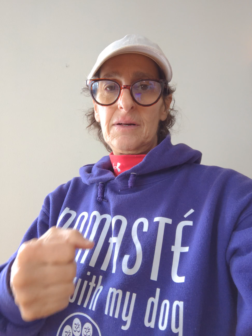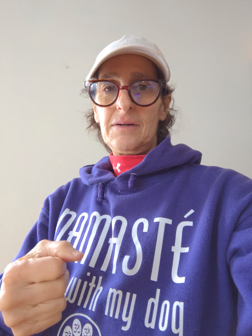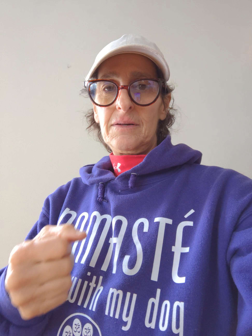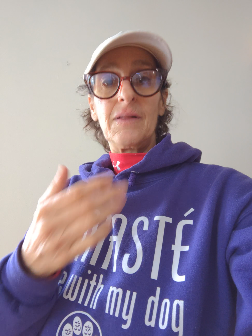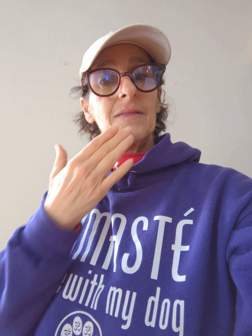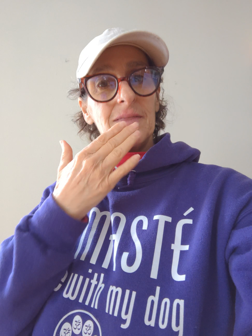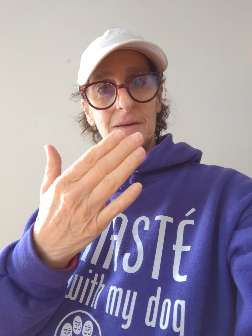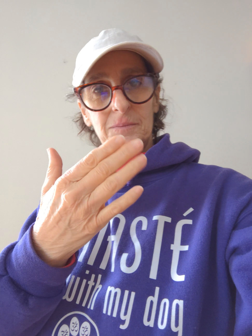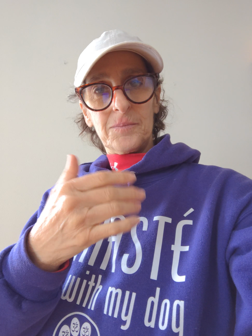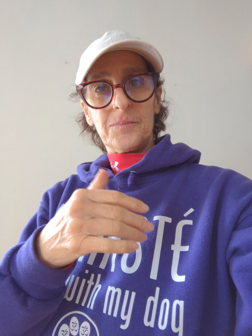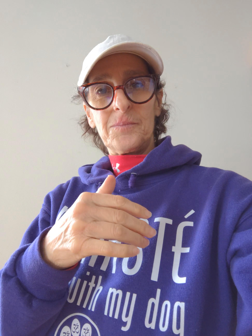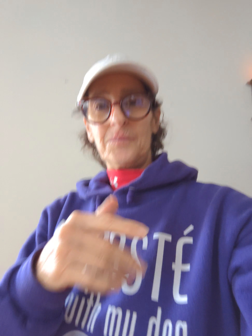thank you